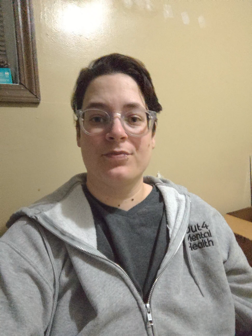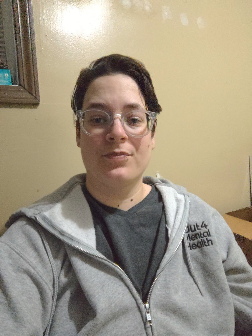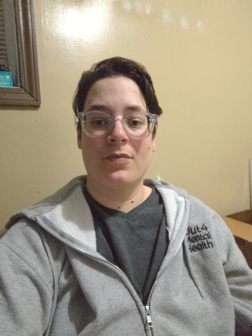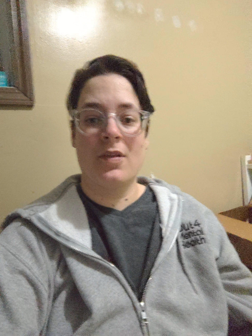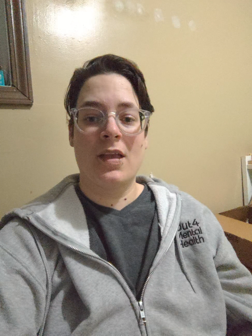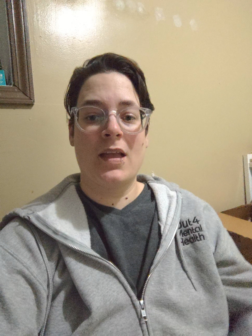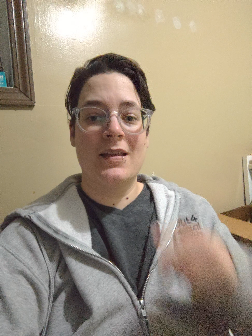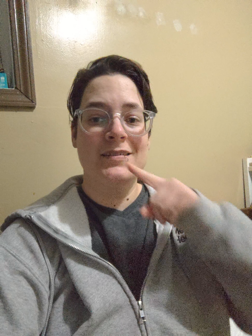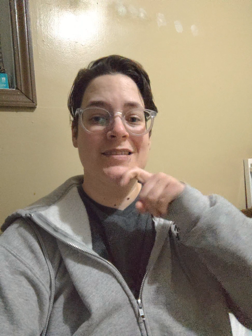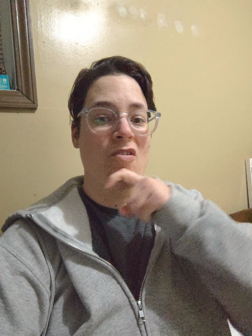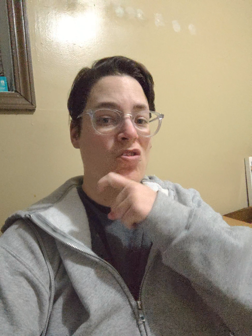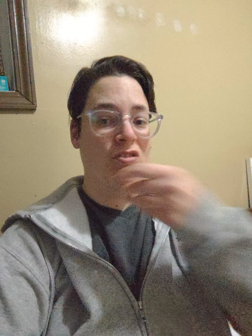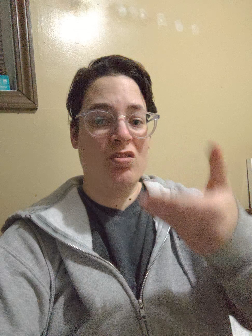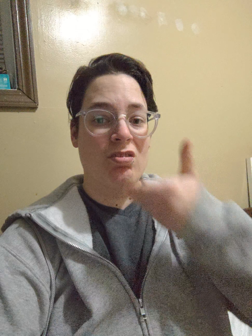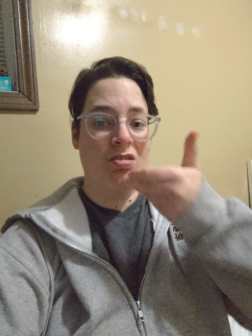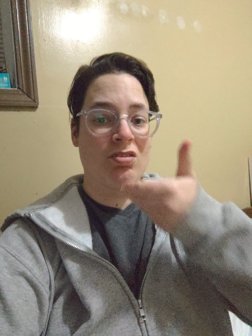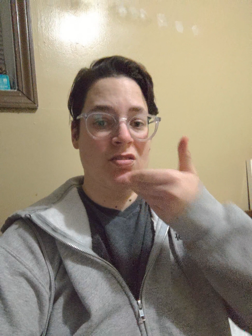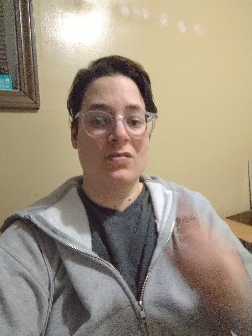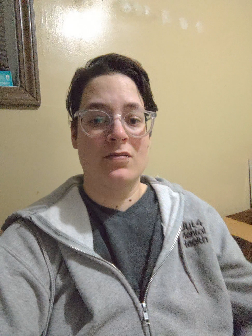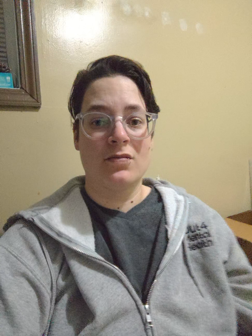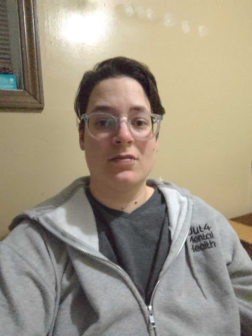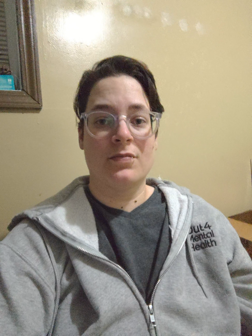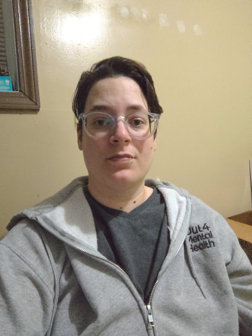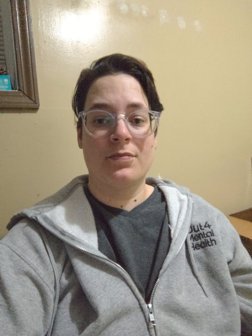cereal